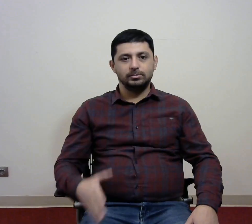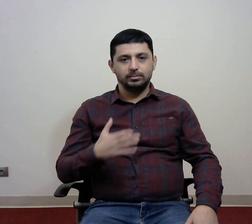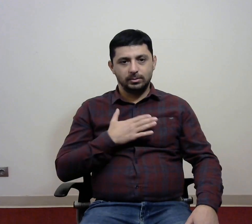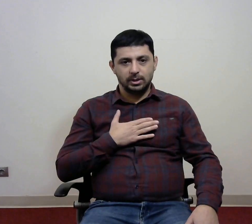mən